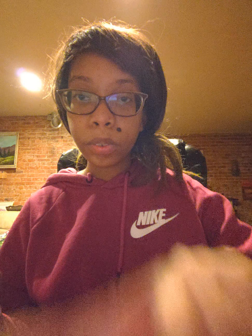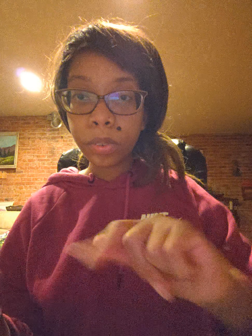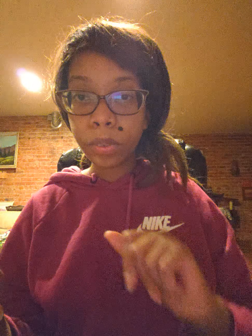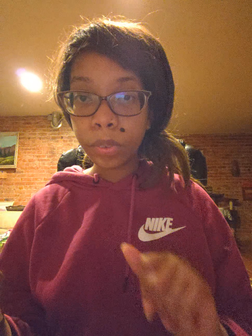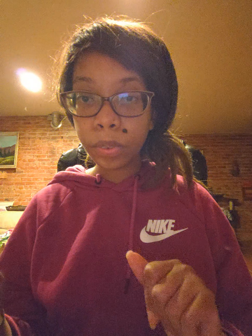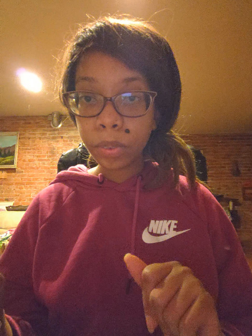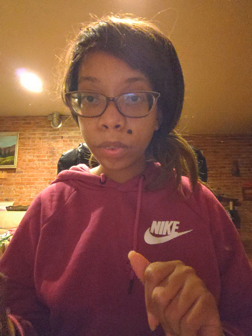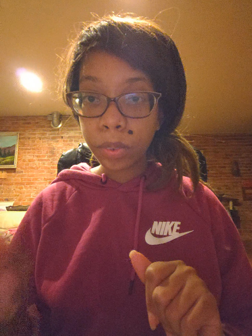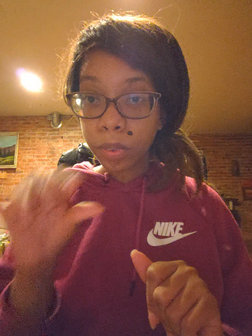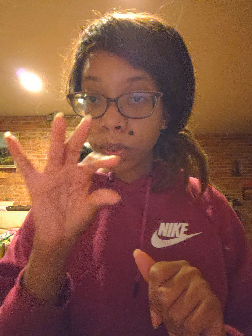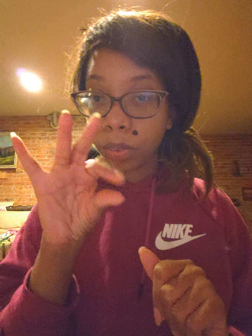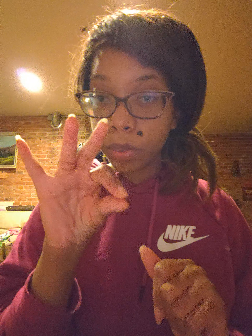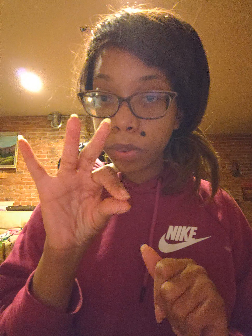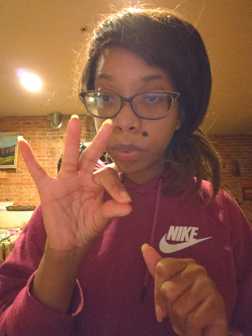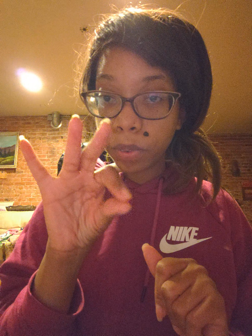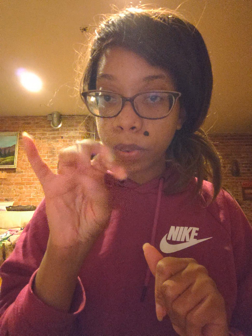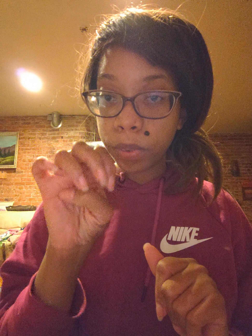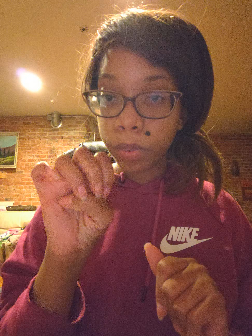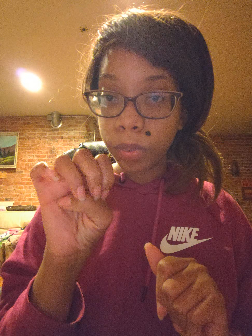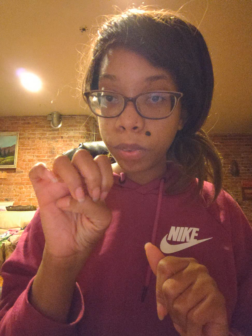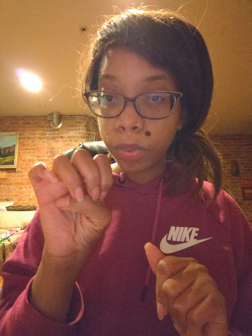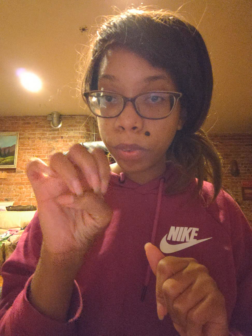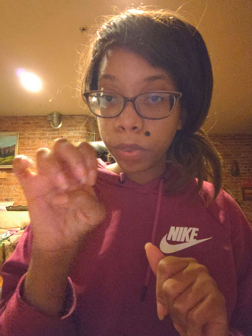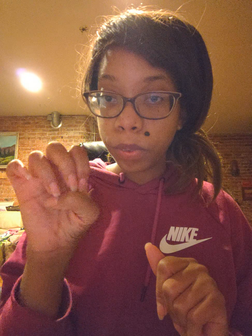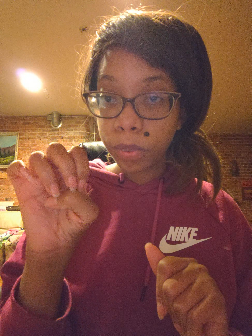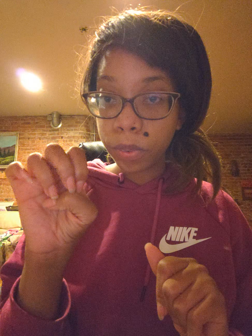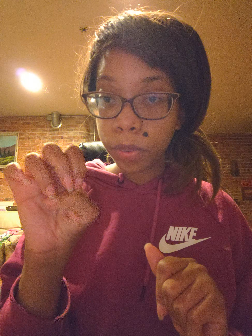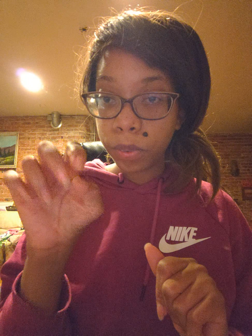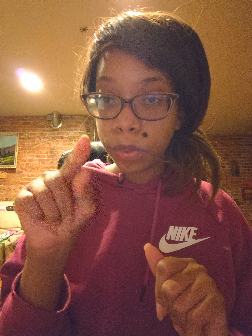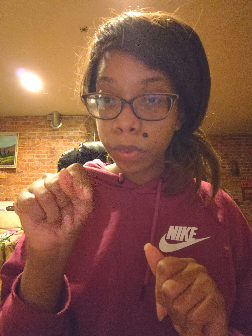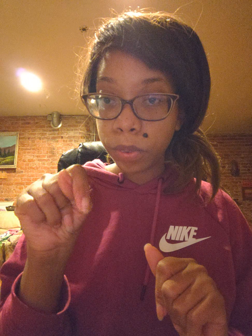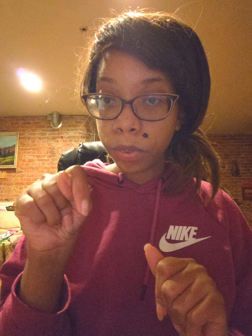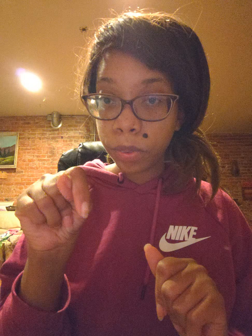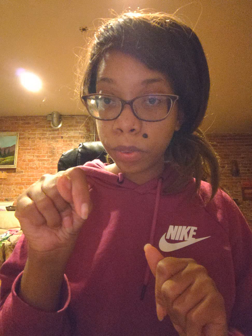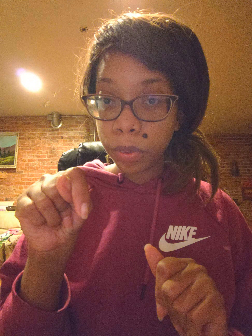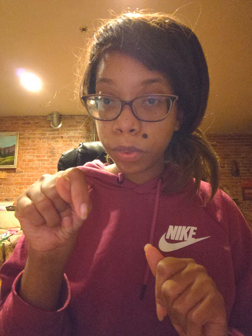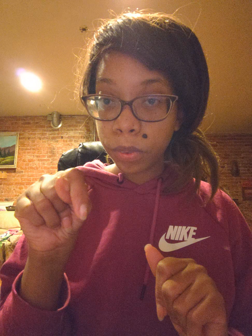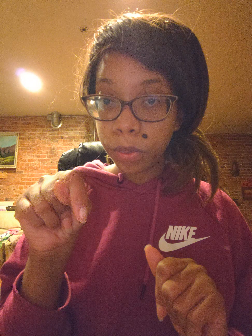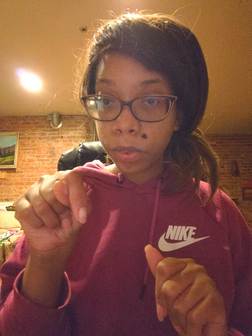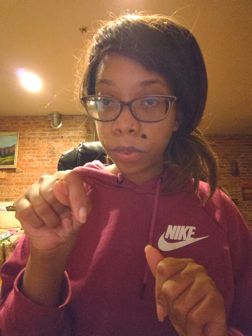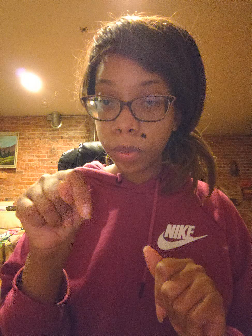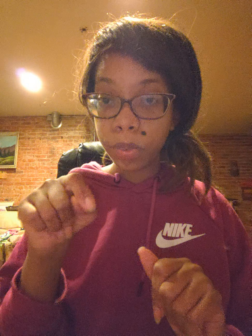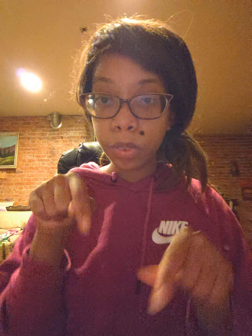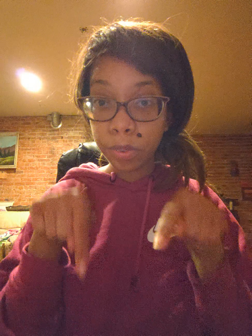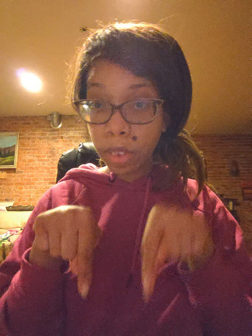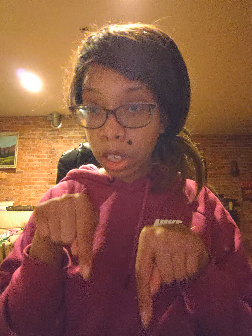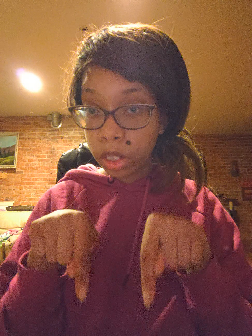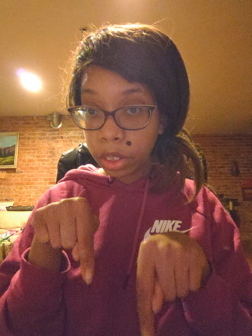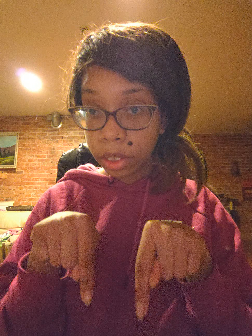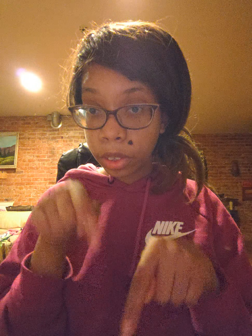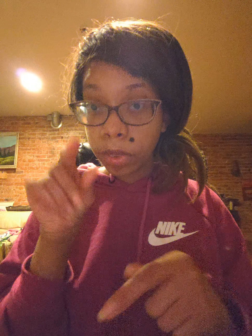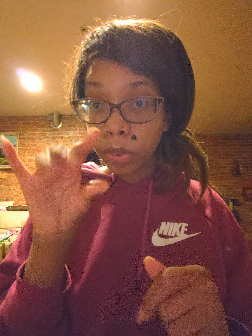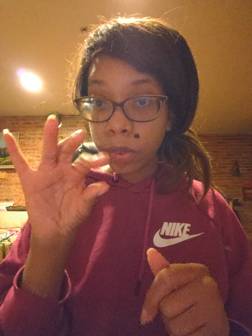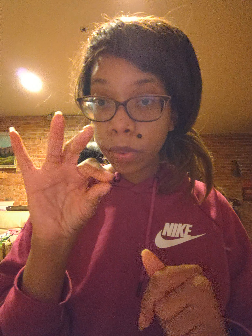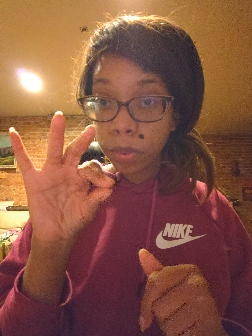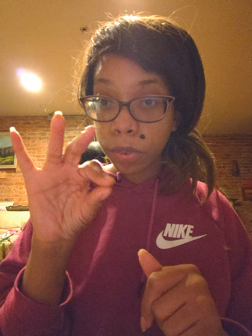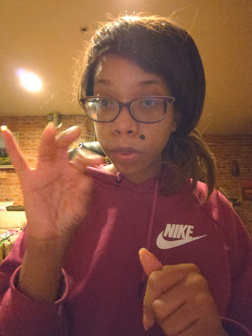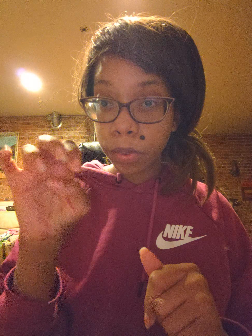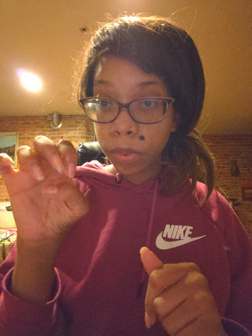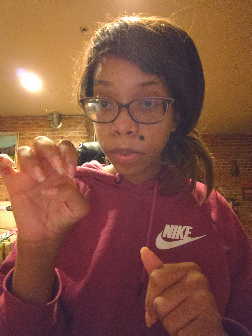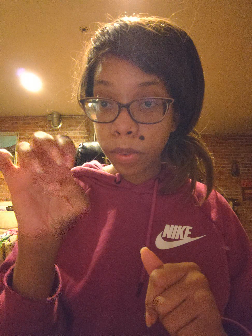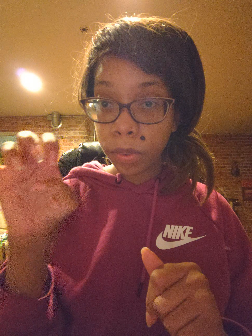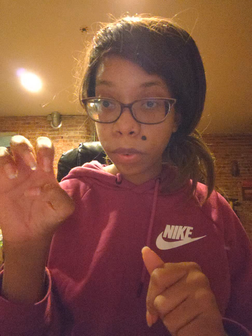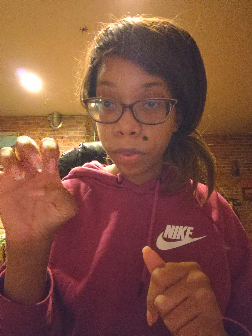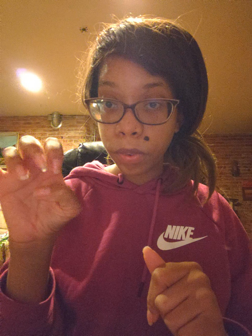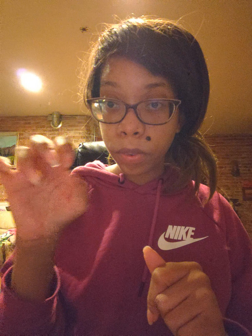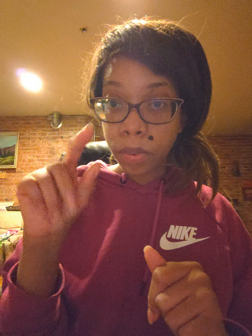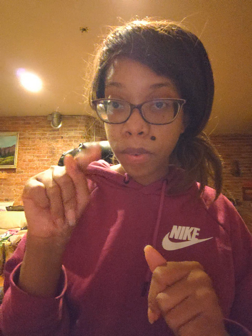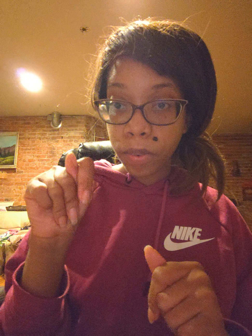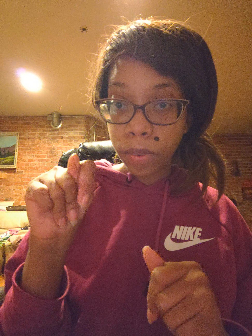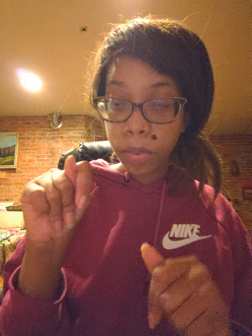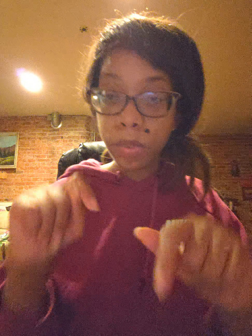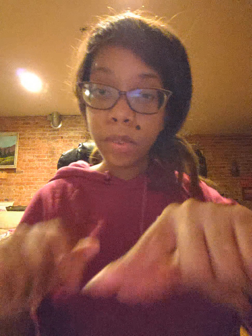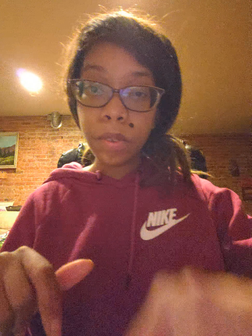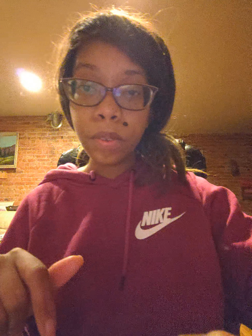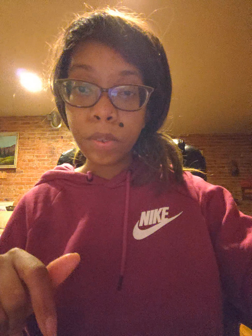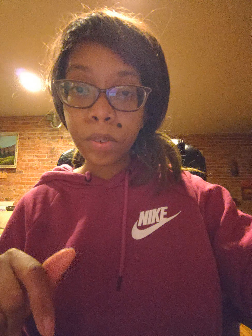feet